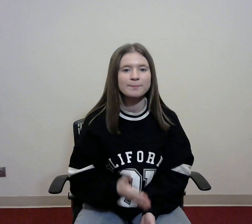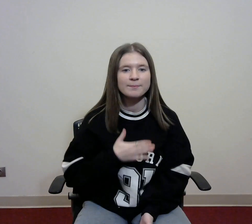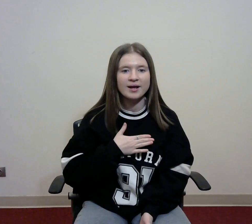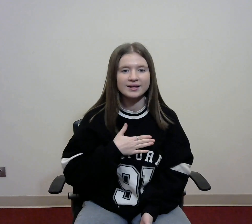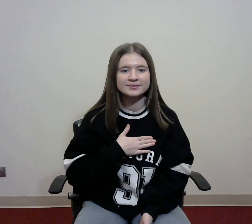mən